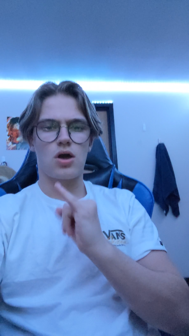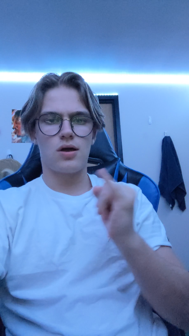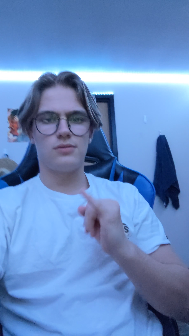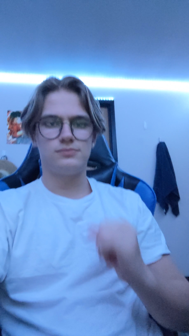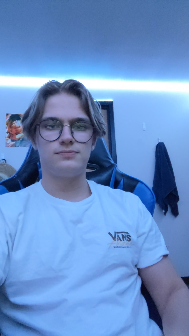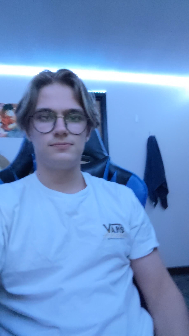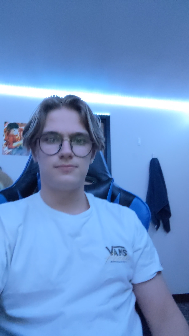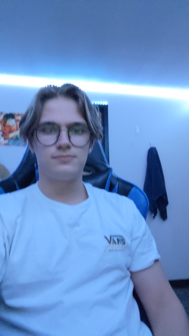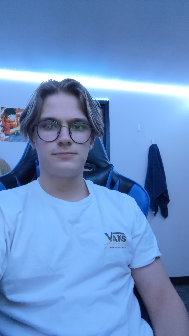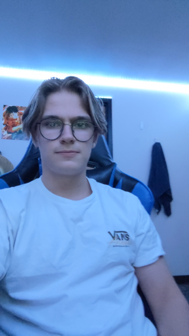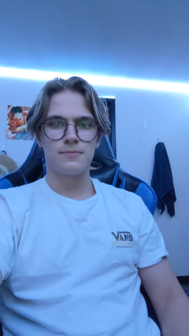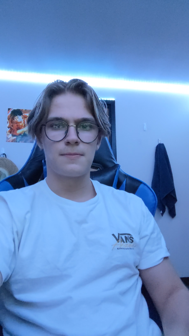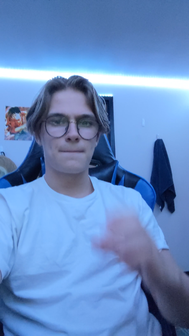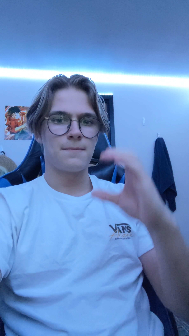bus